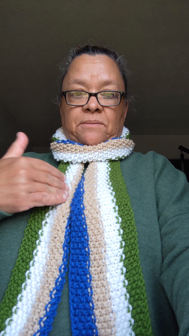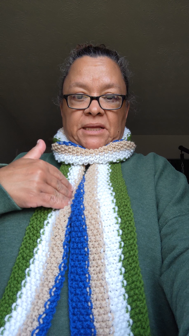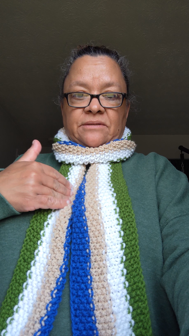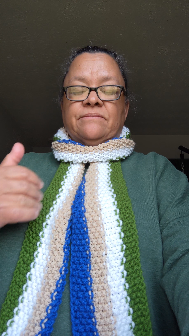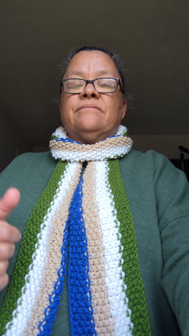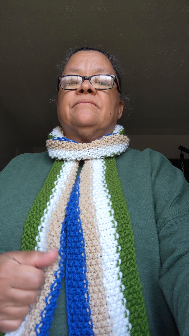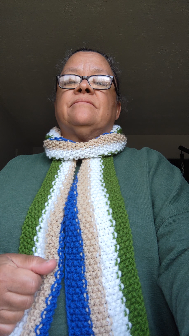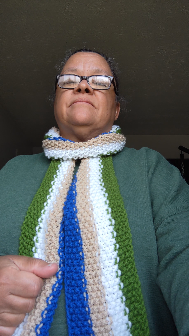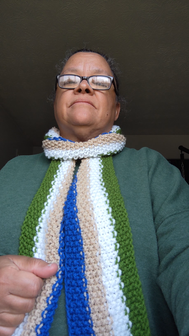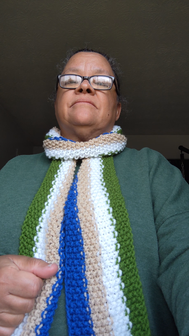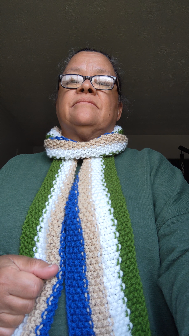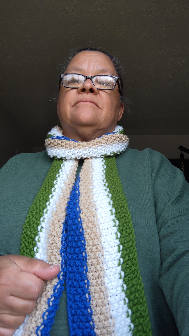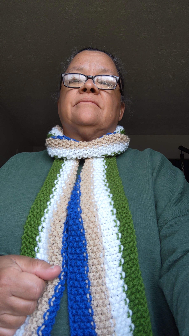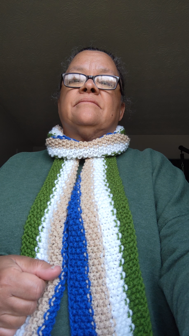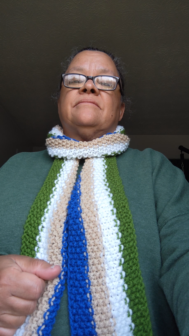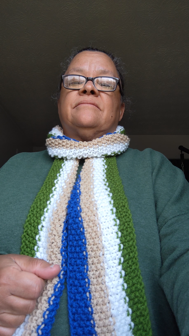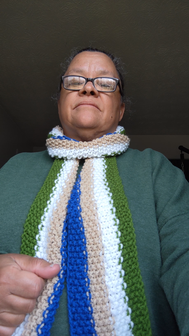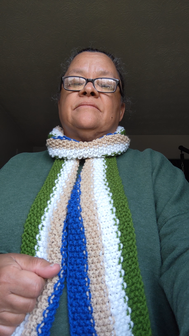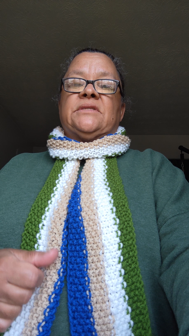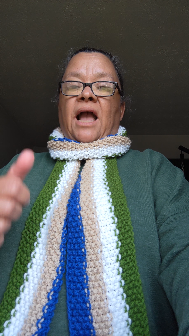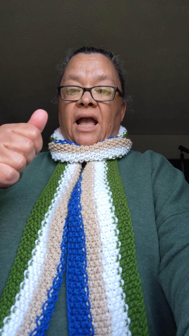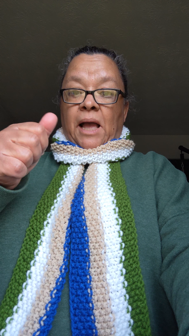am